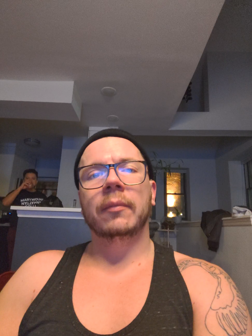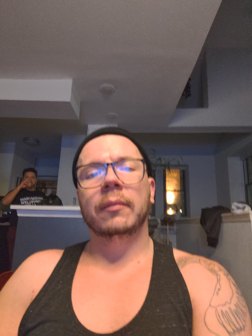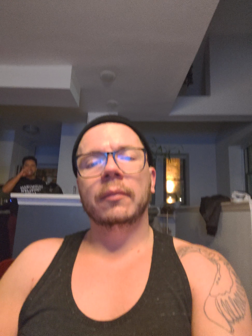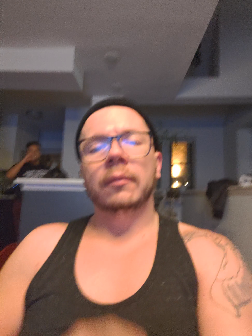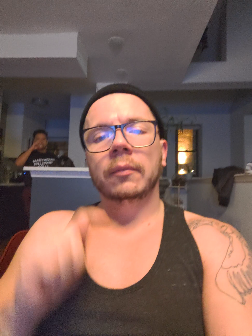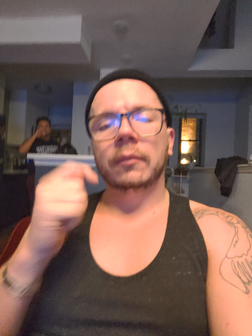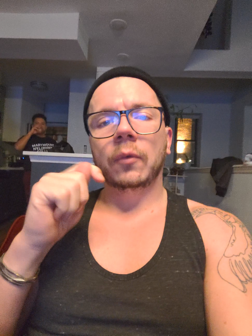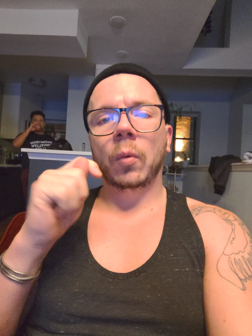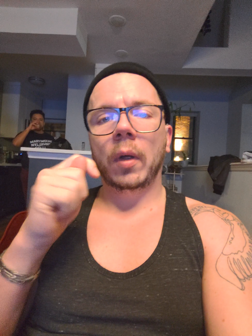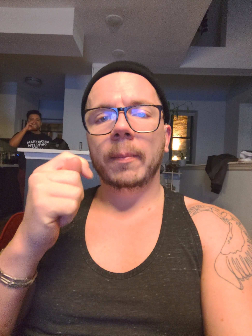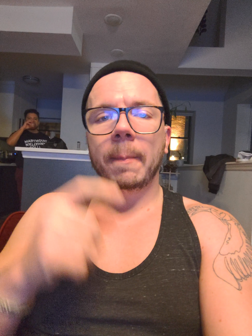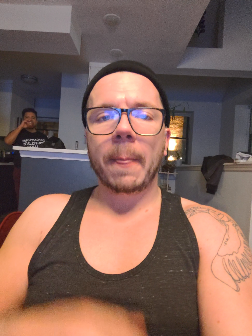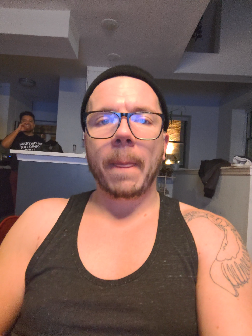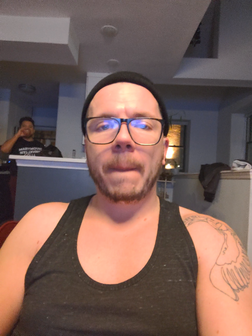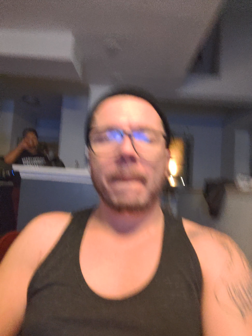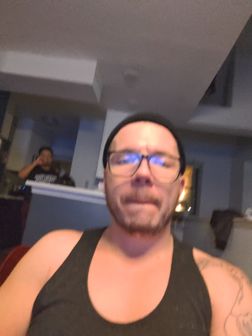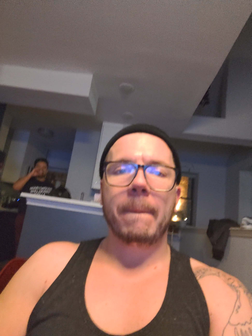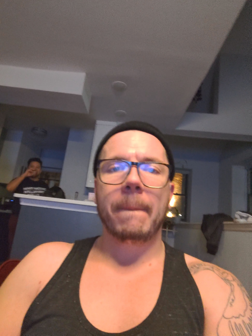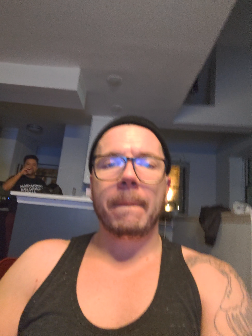toy